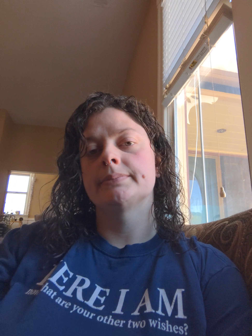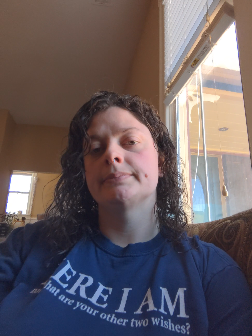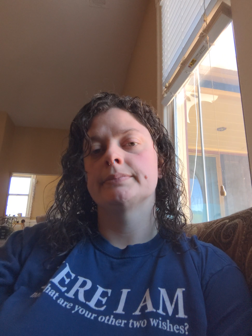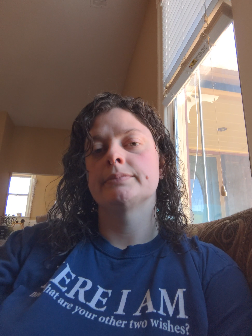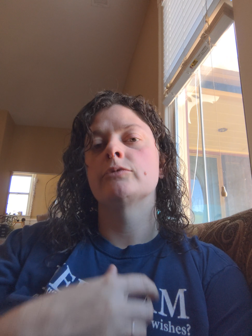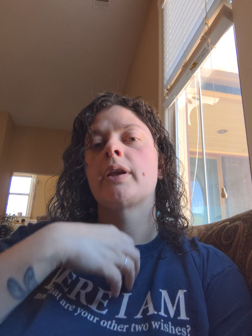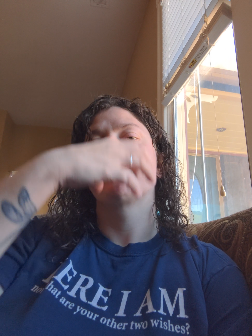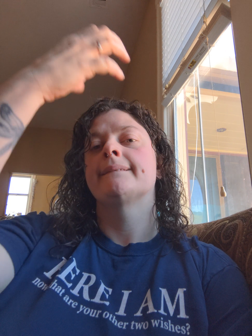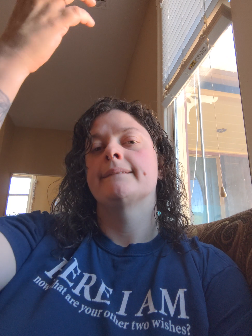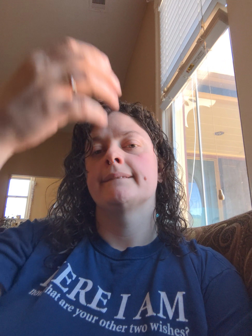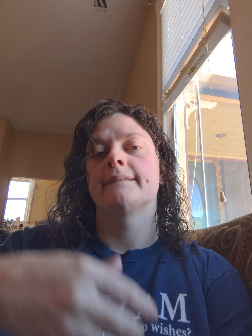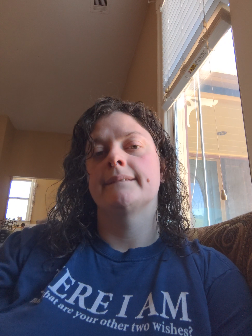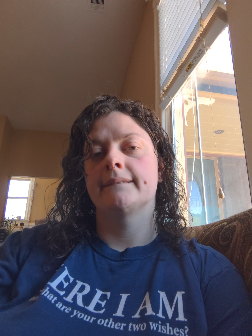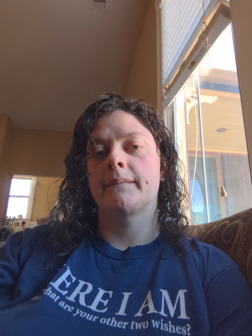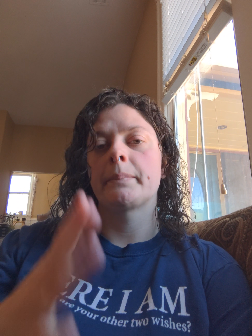giraffe